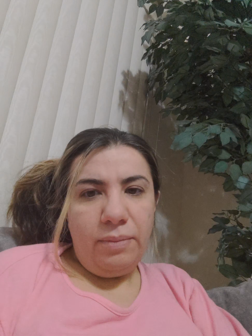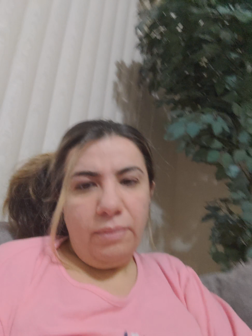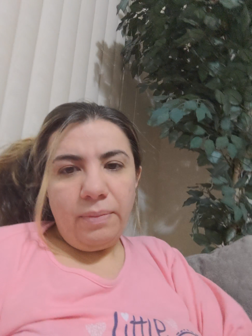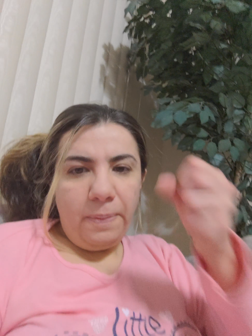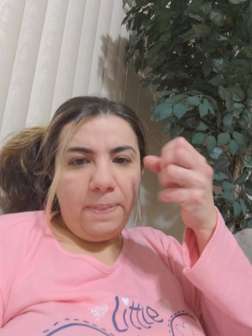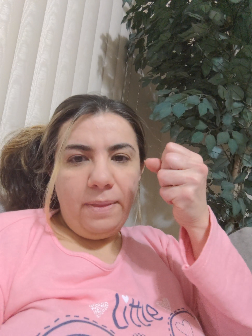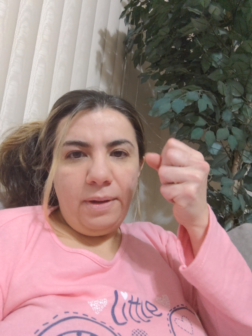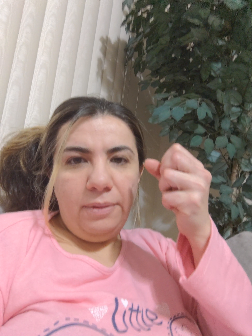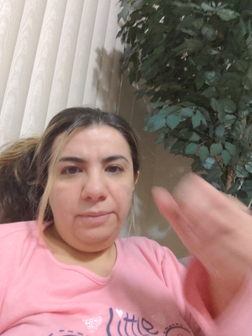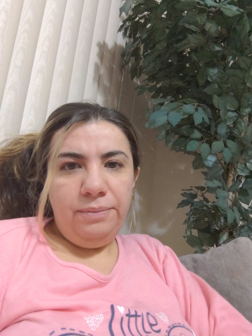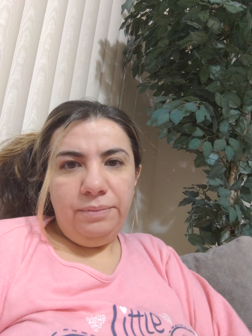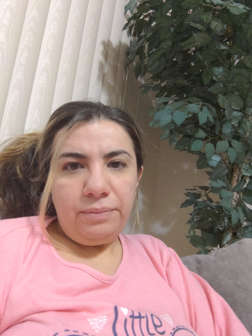milk